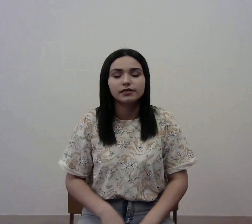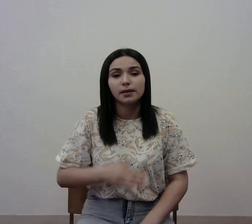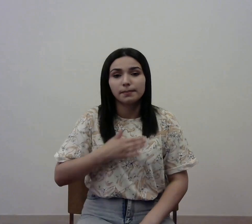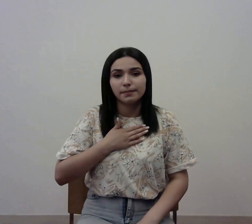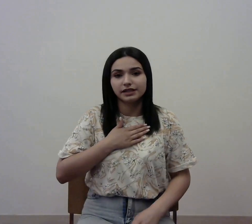mən